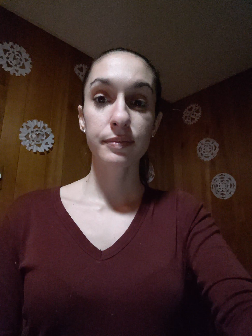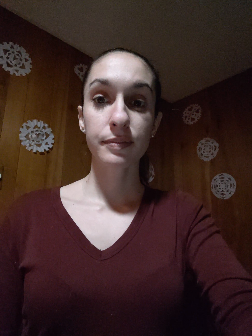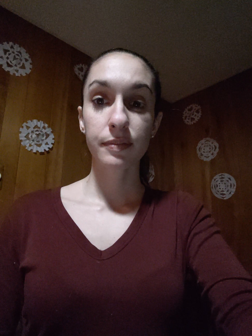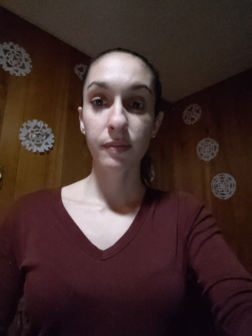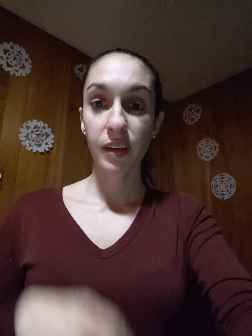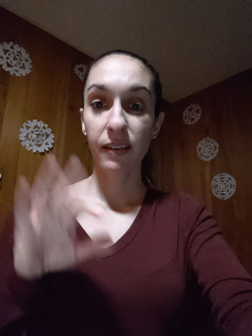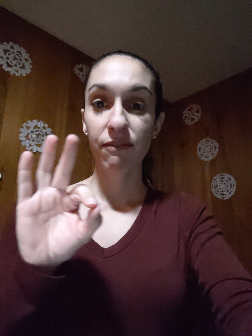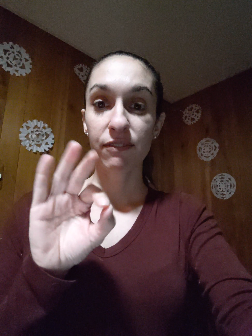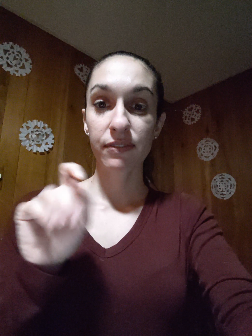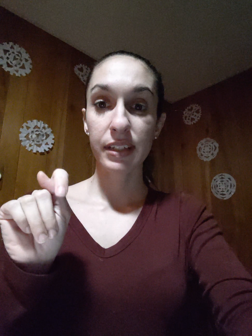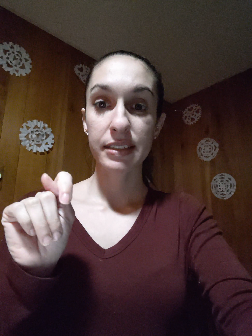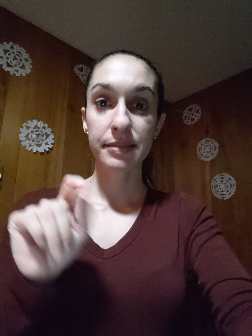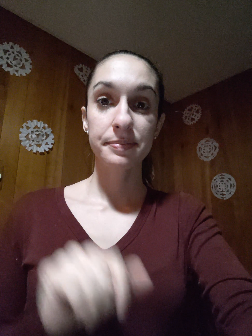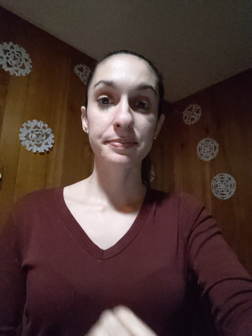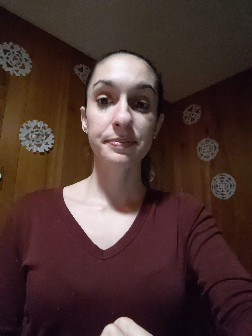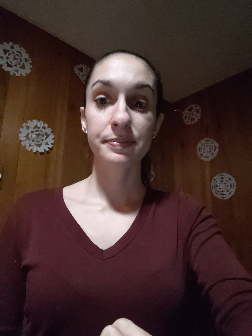feet